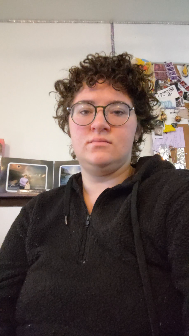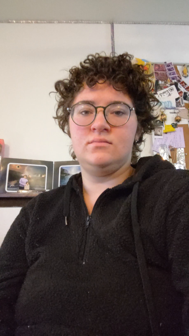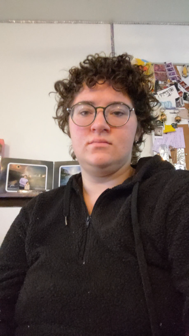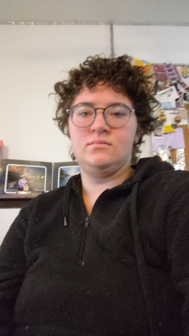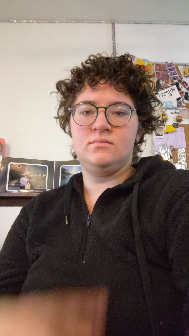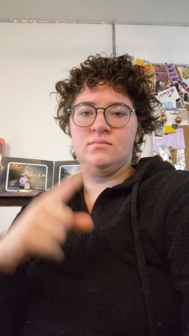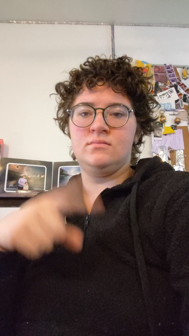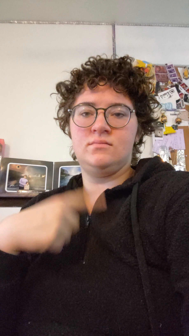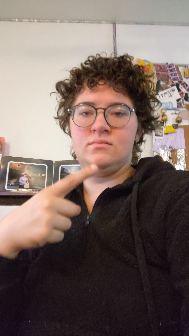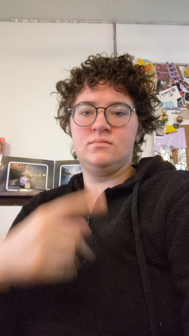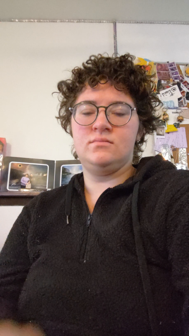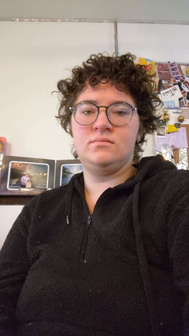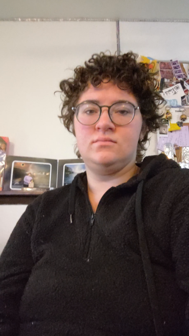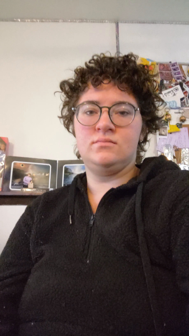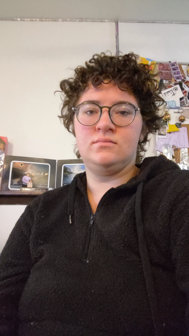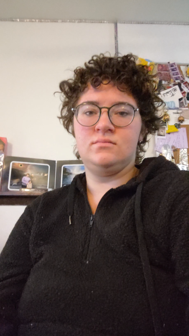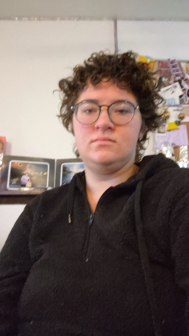about